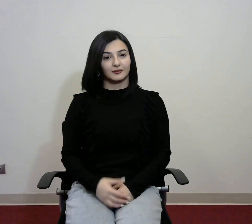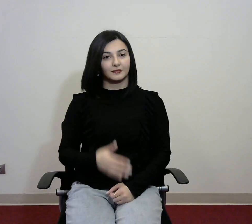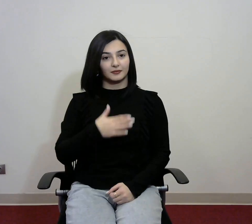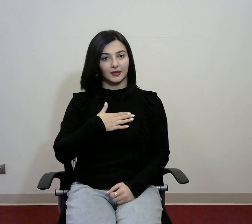mən